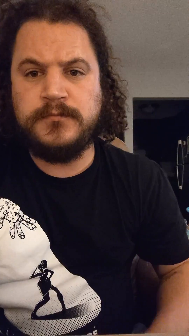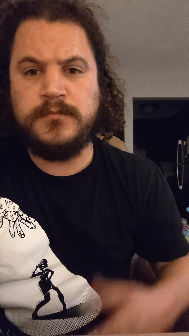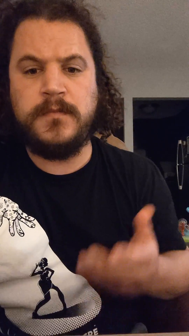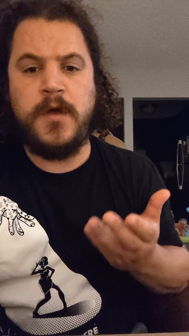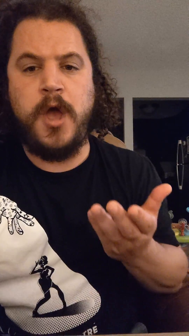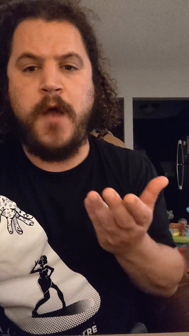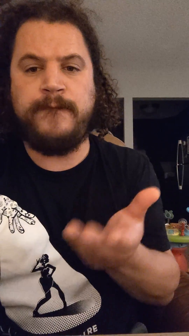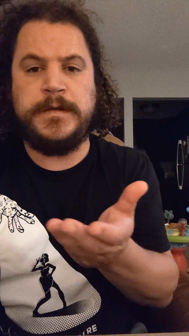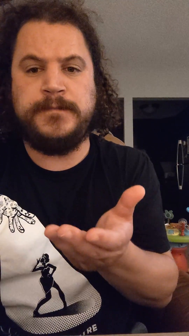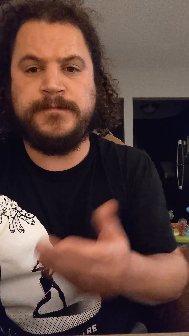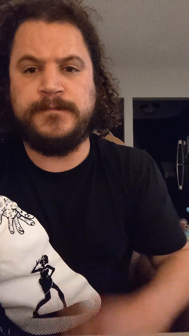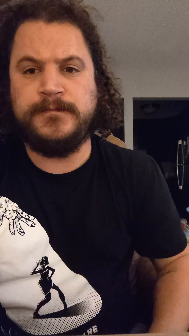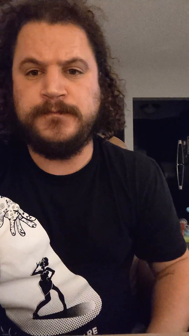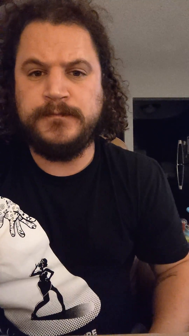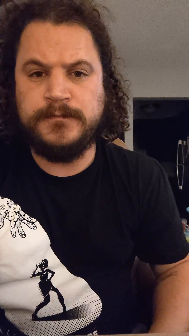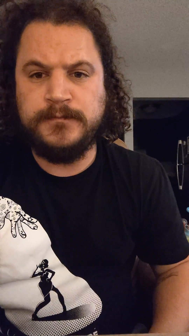oven